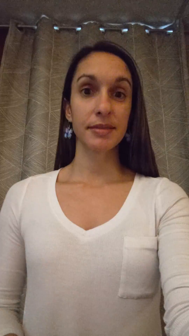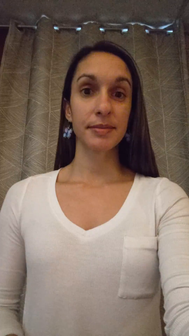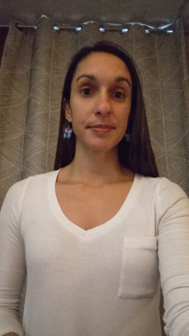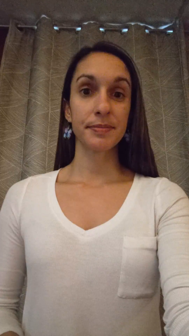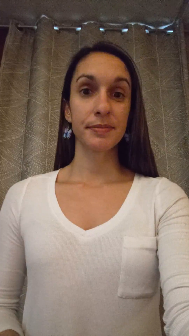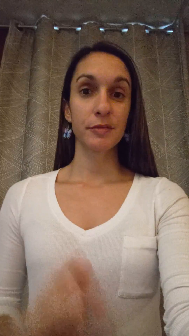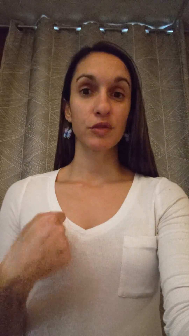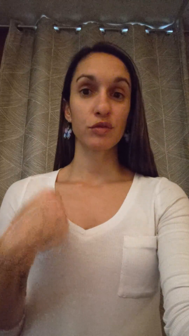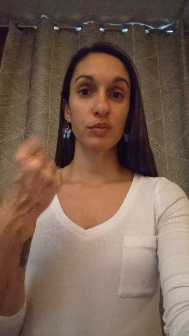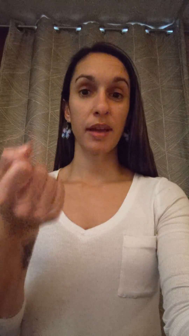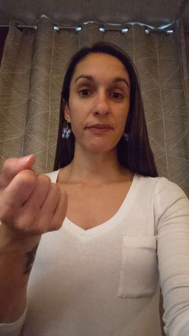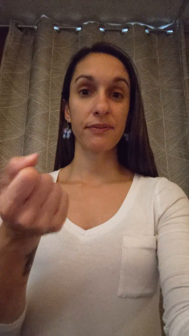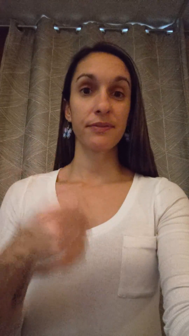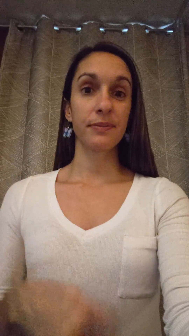drive